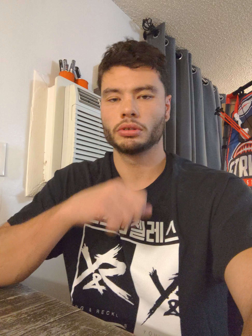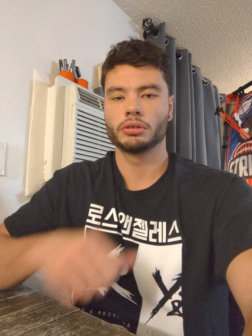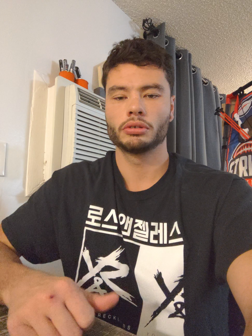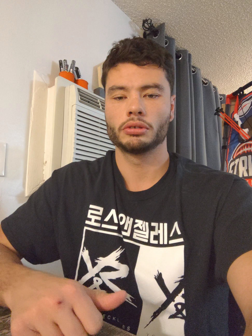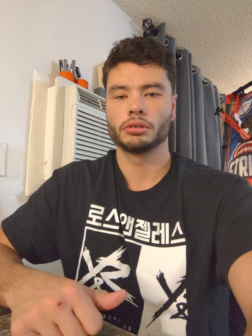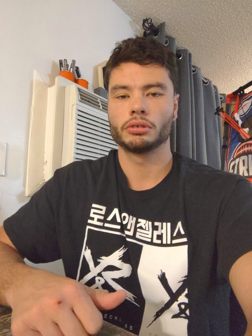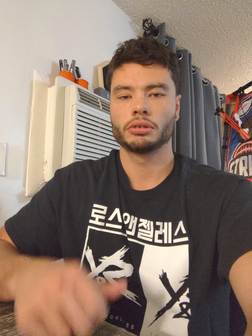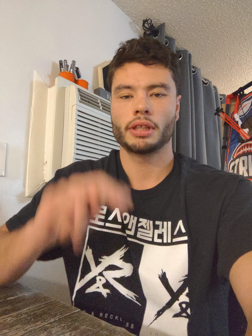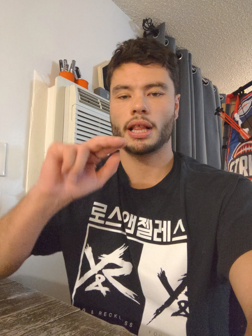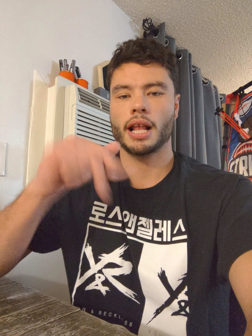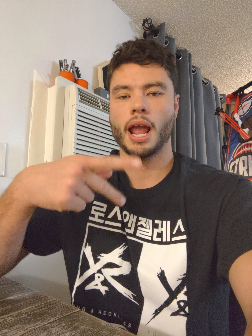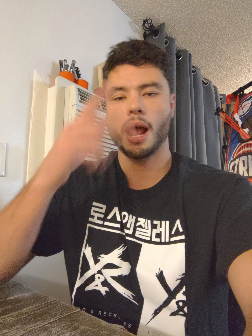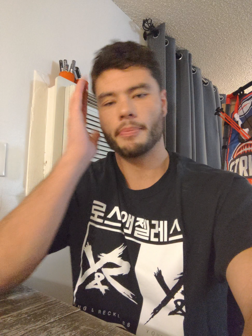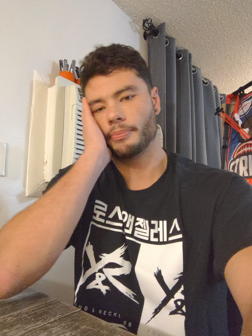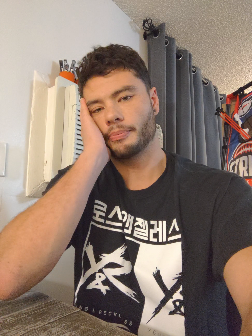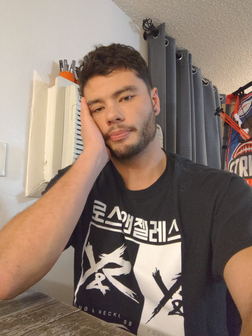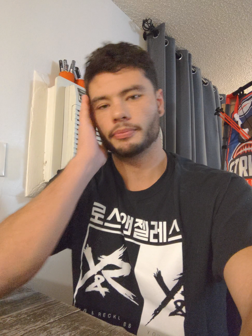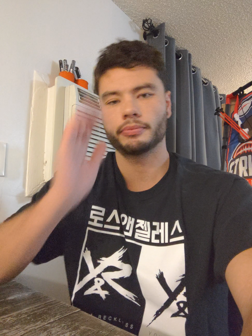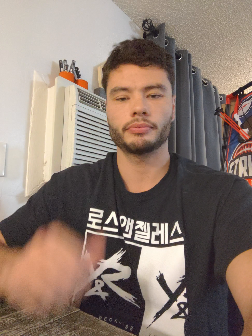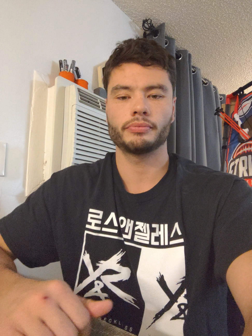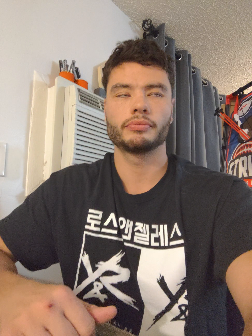nap